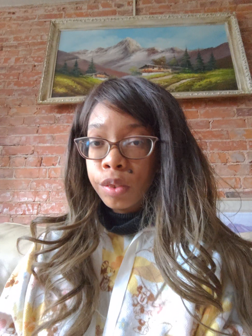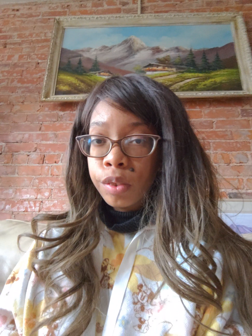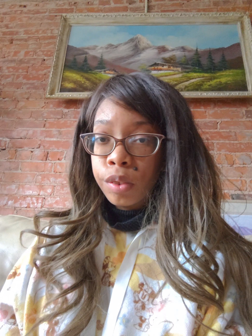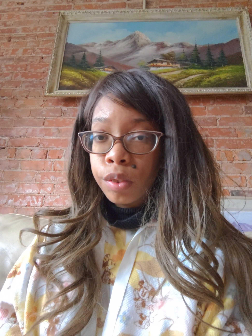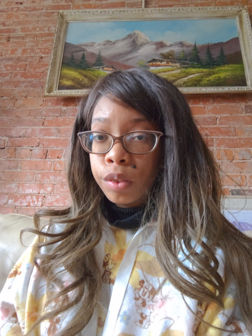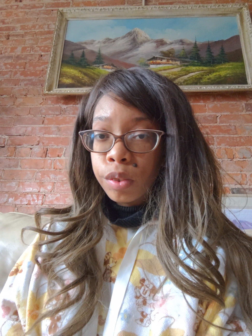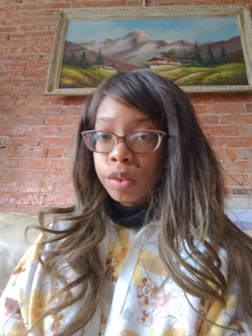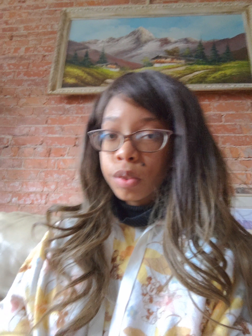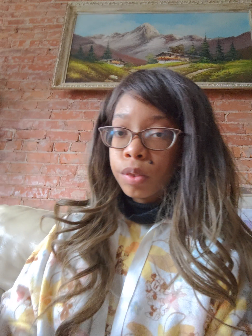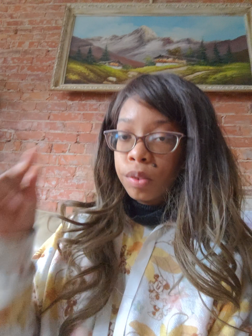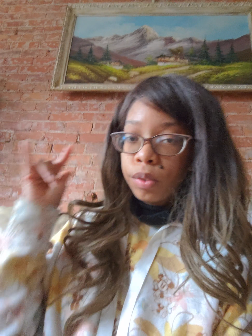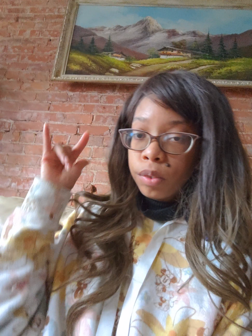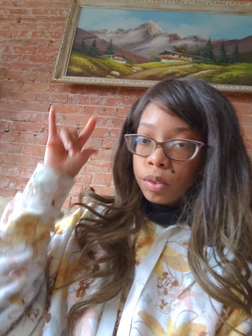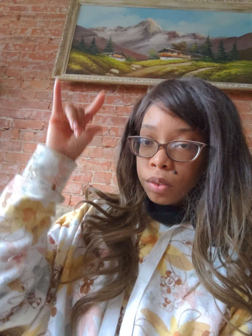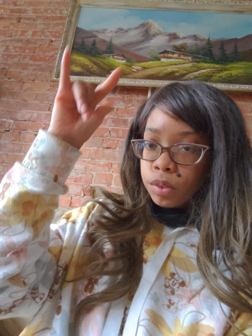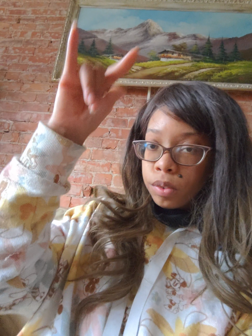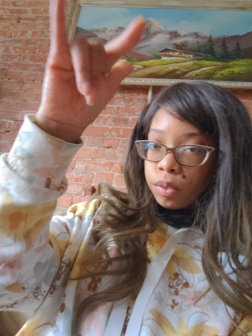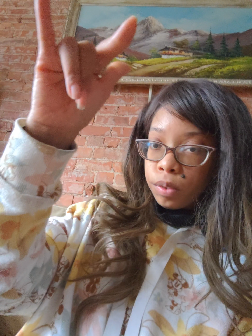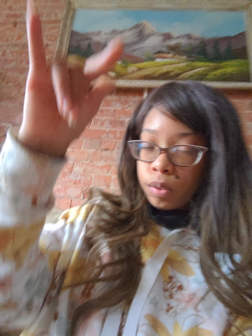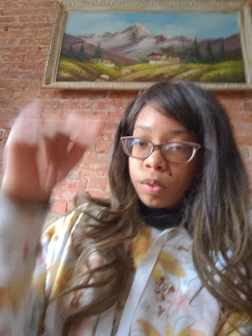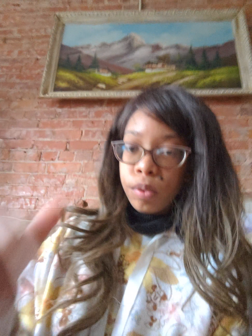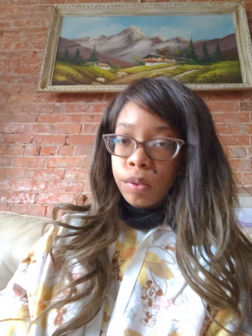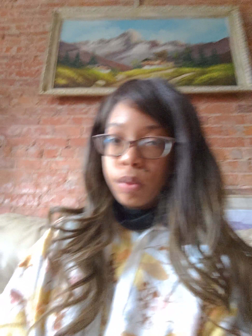airplane